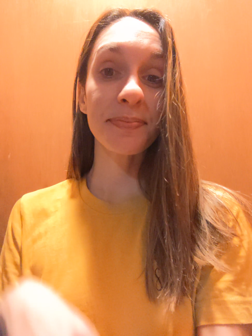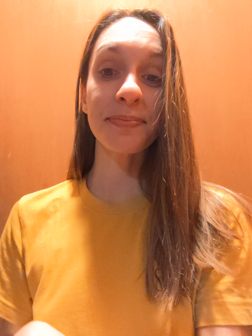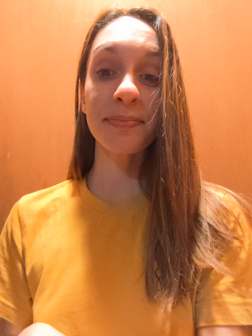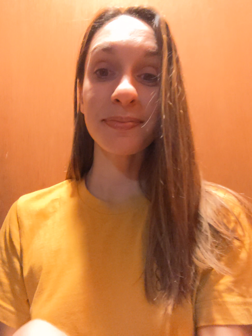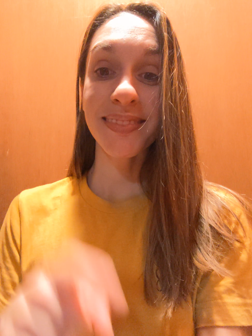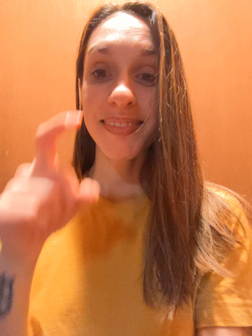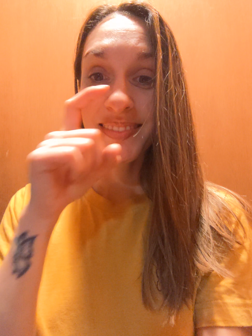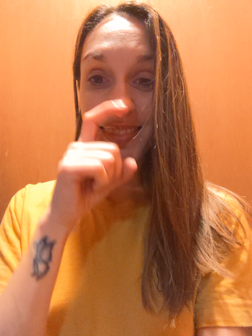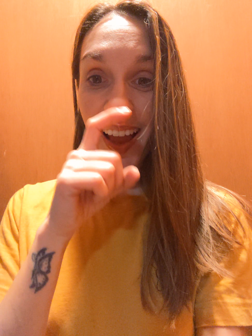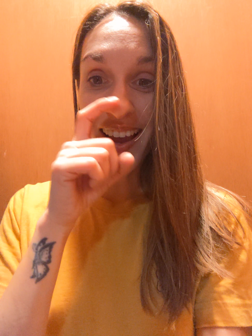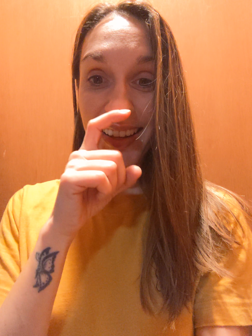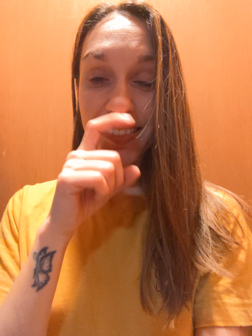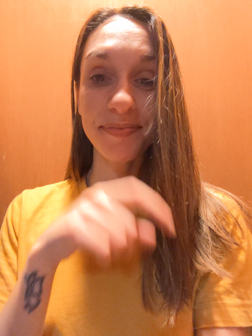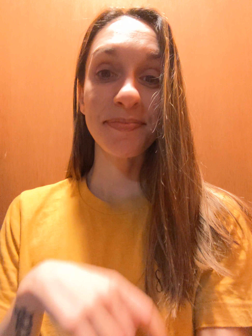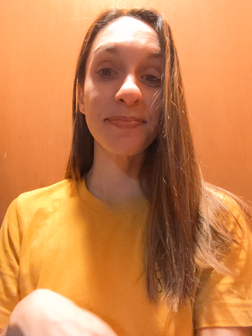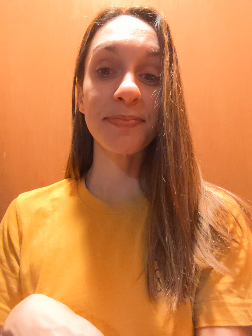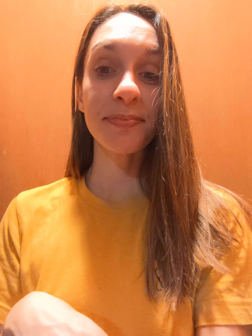doll